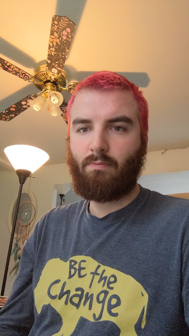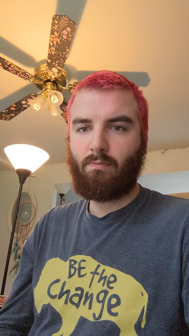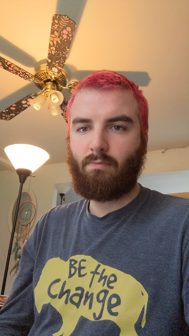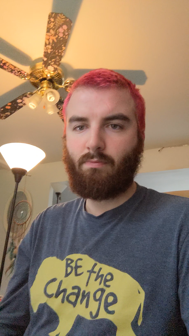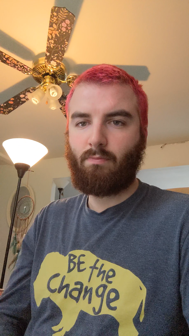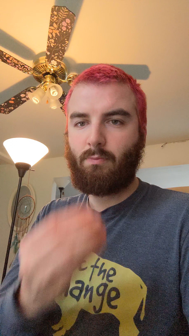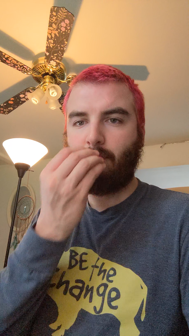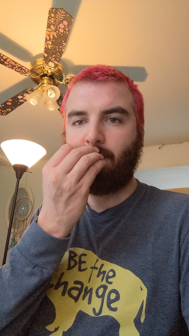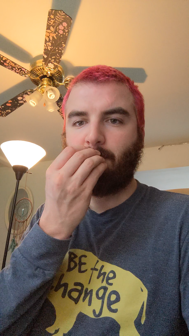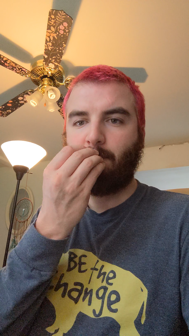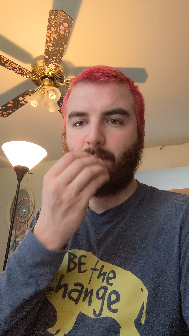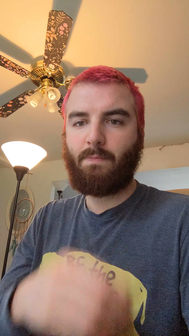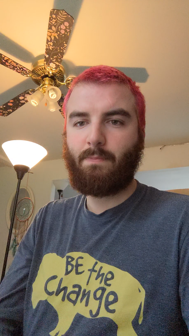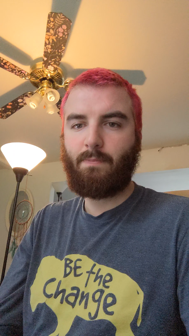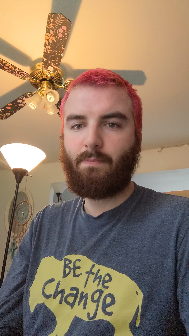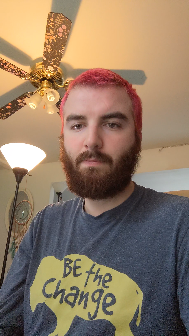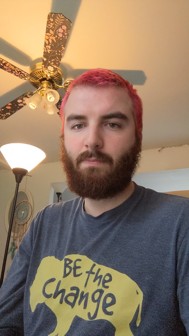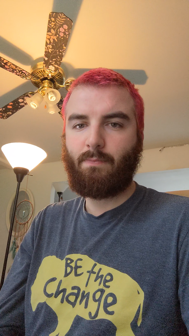eat